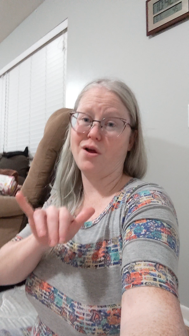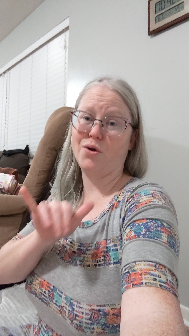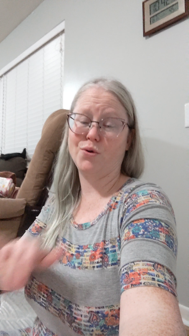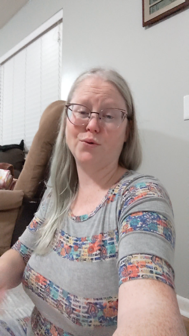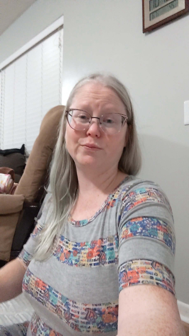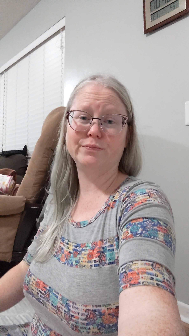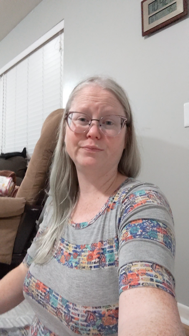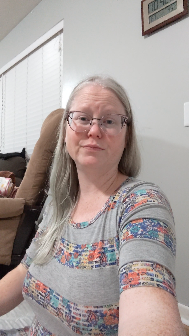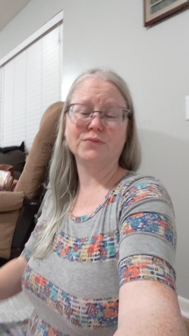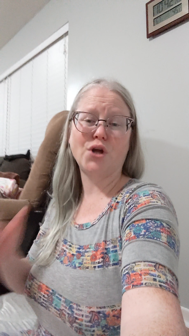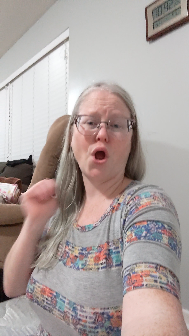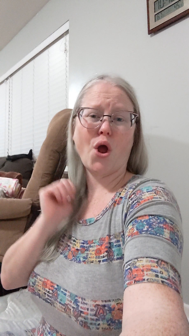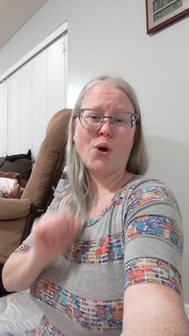coats